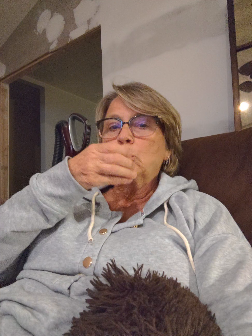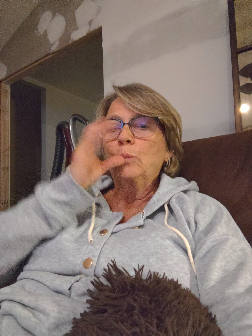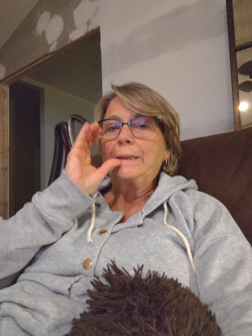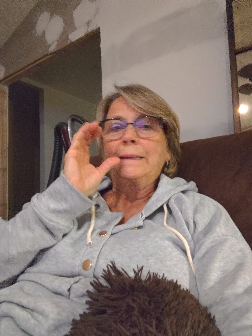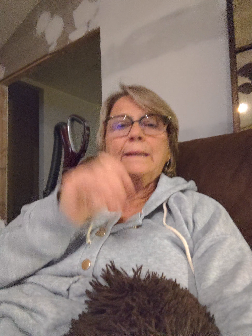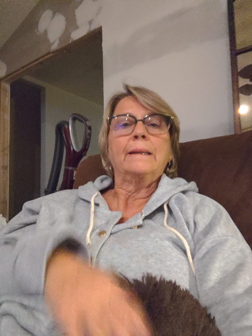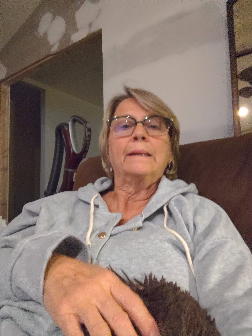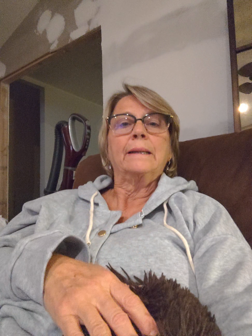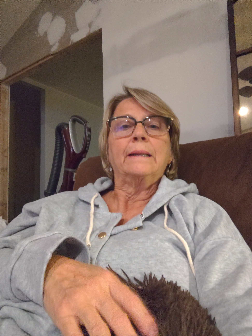drink